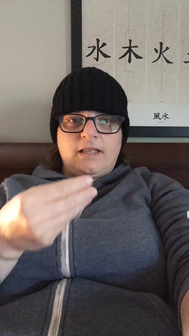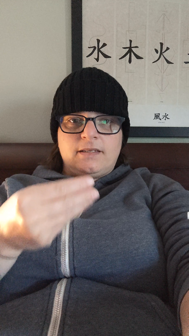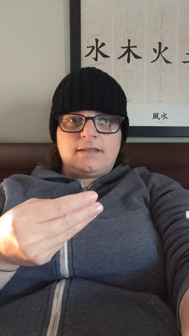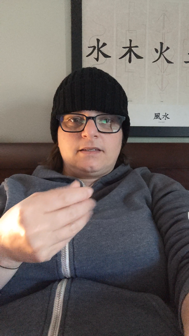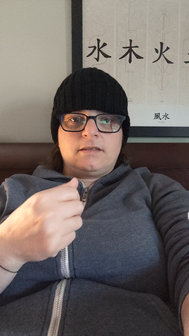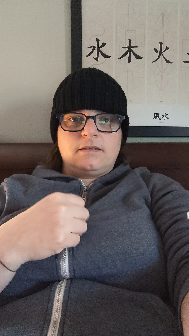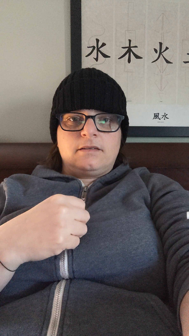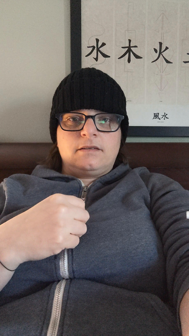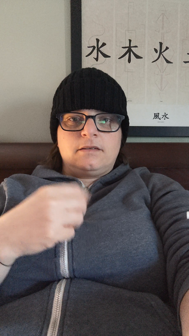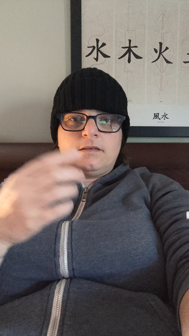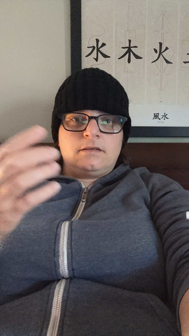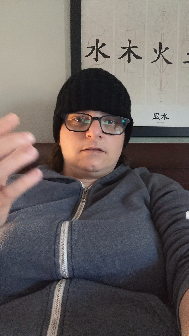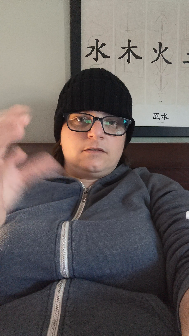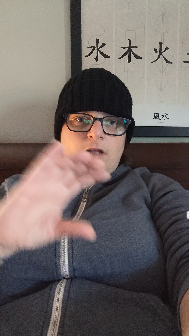dump